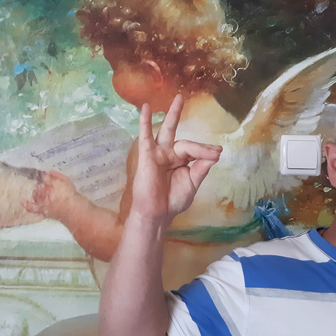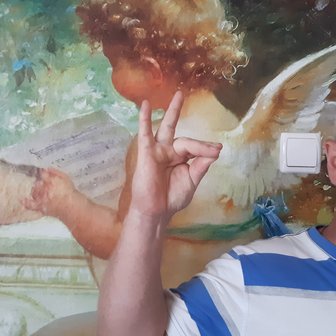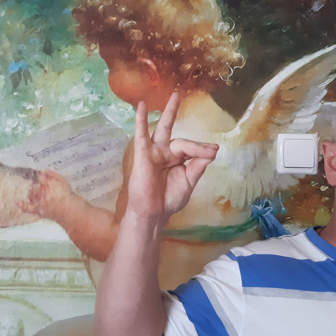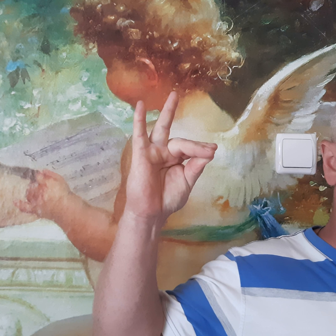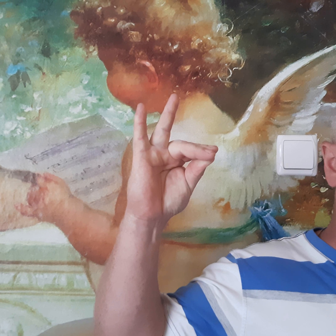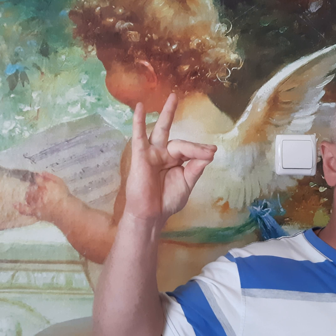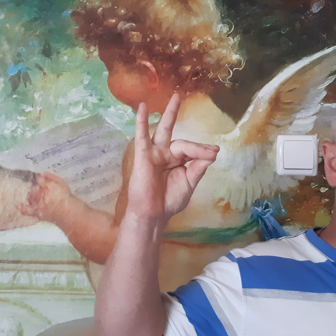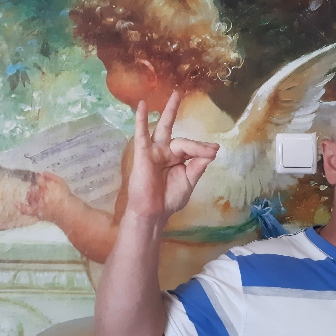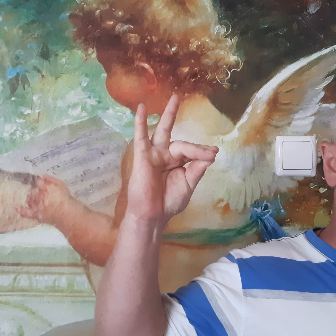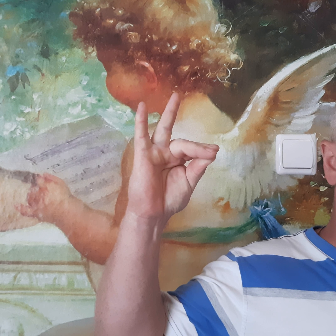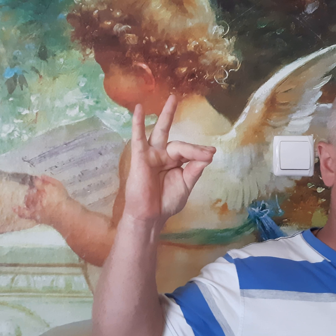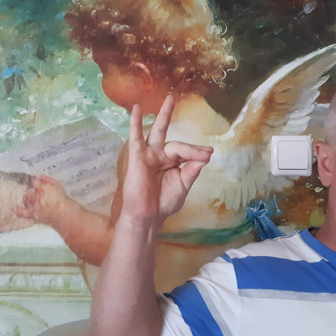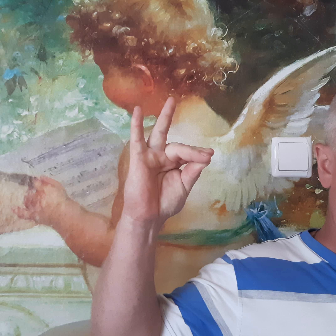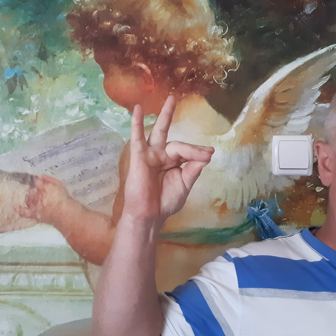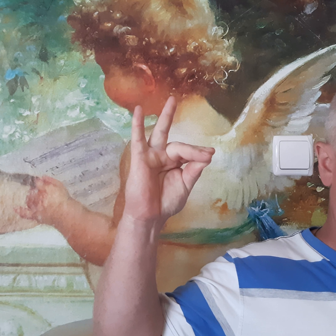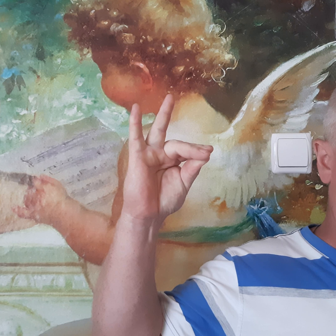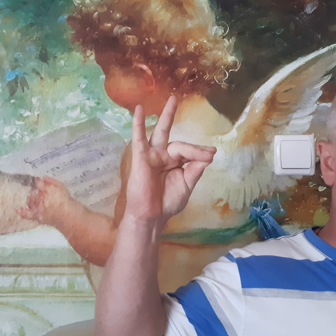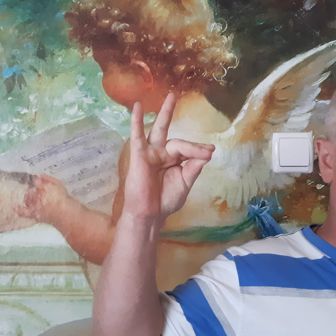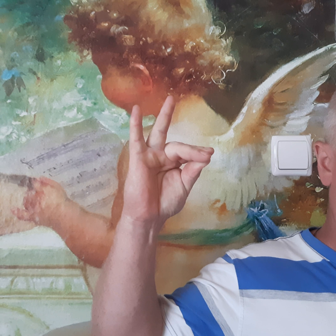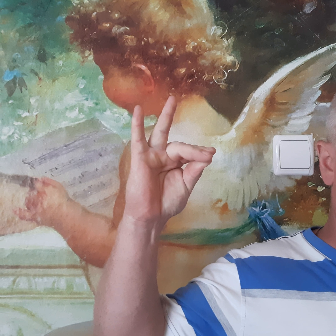И